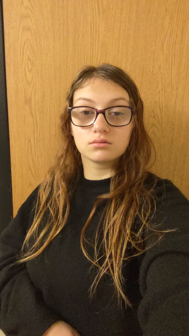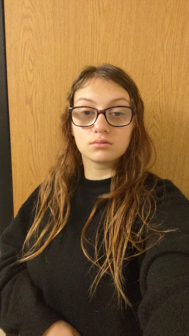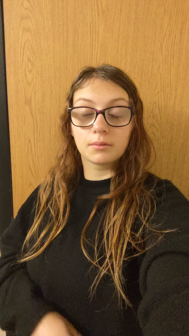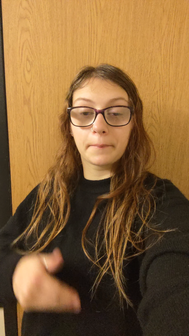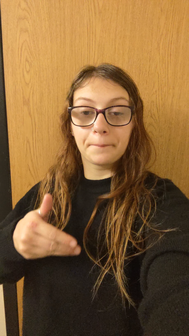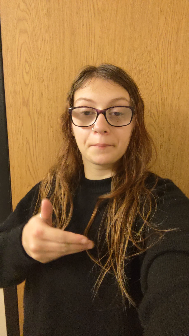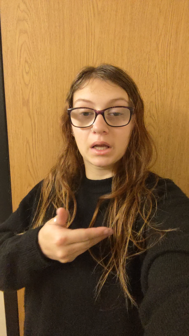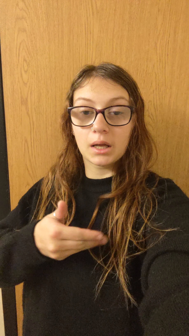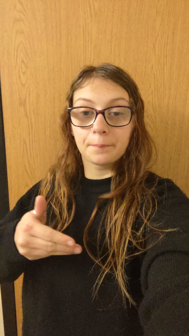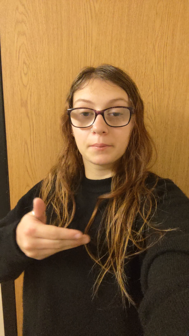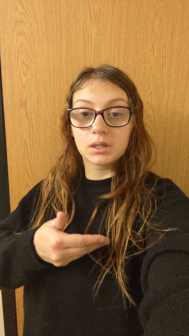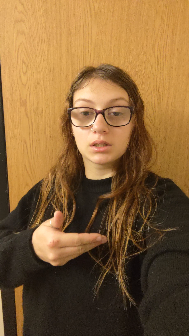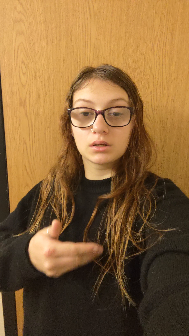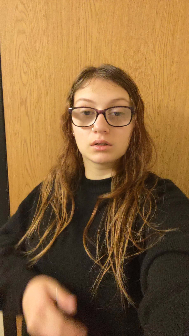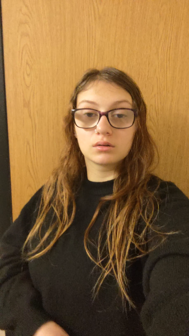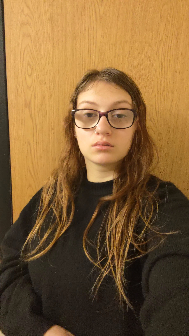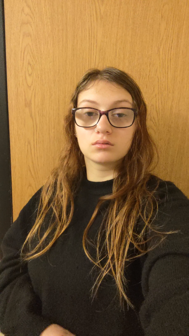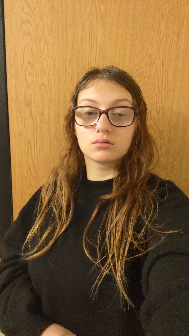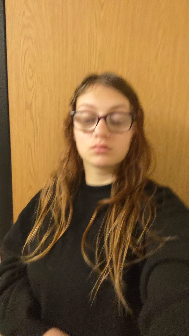baby